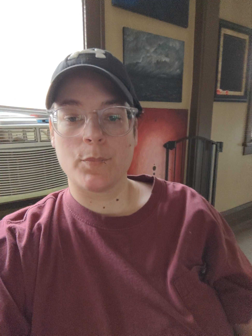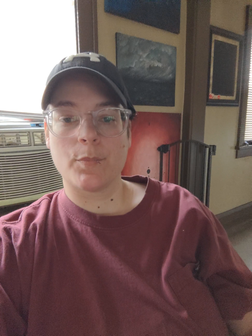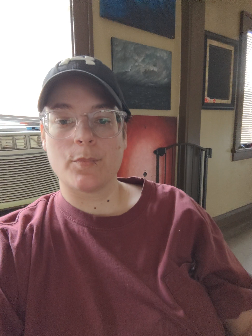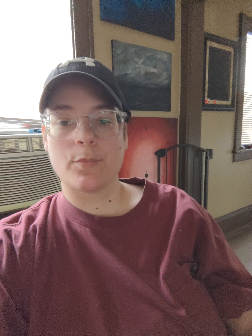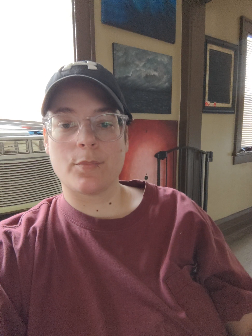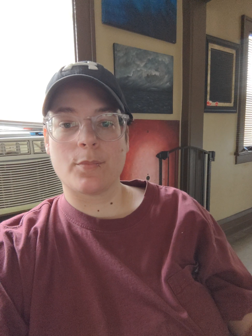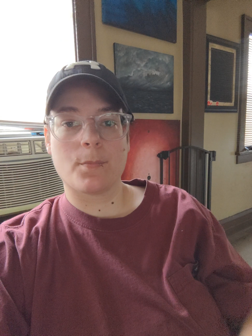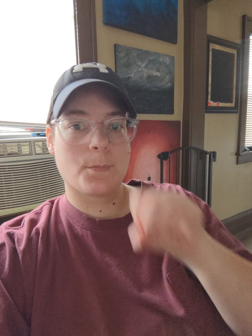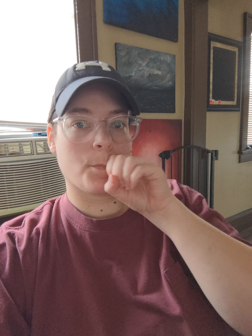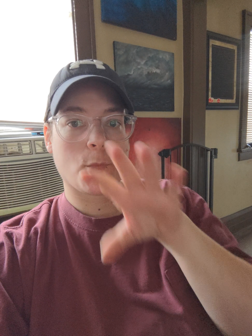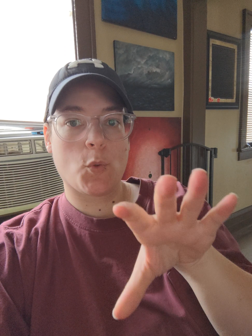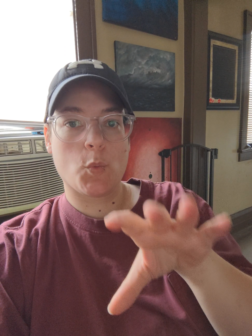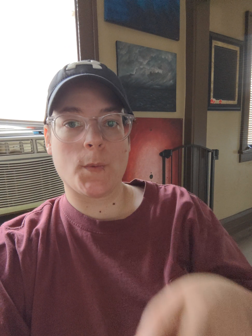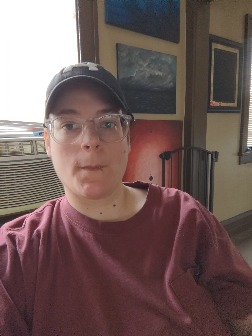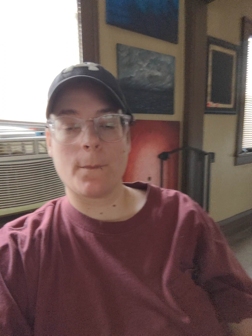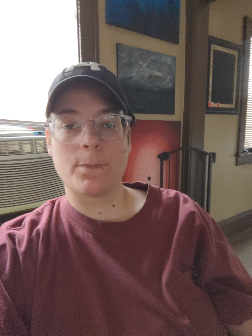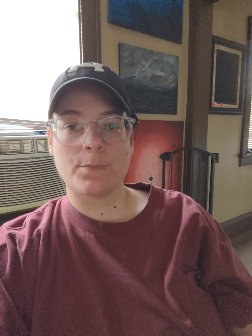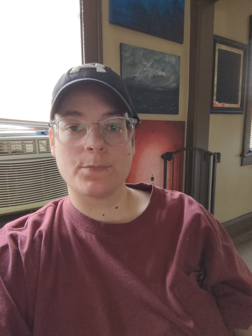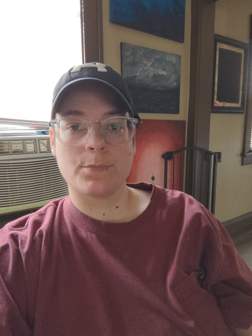blow